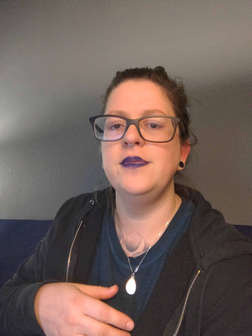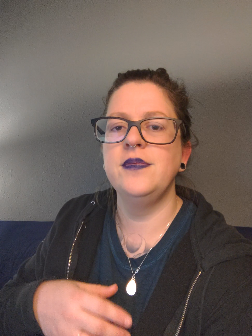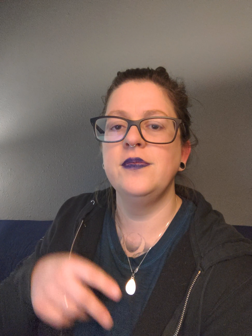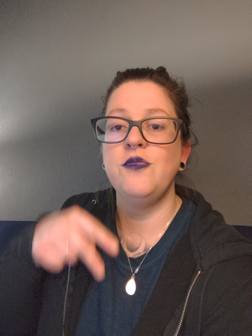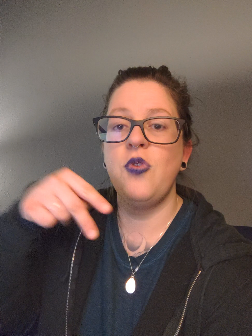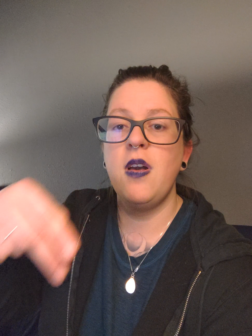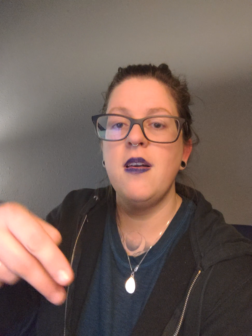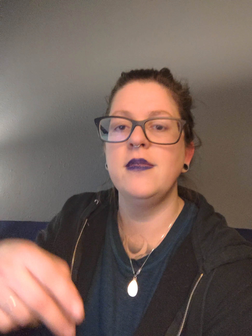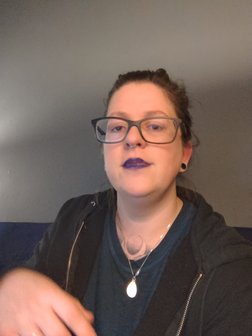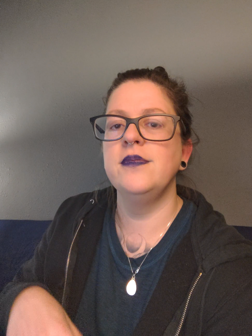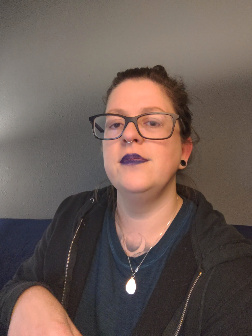ride